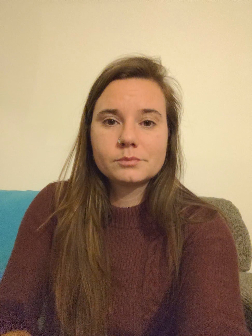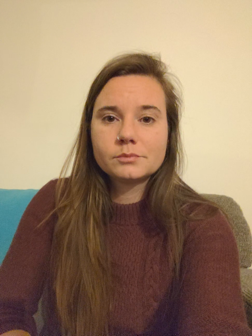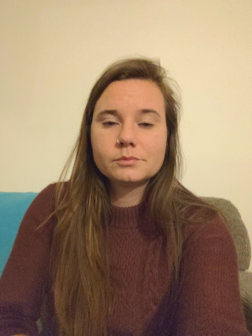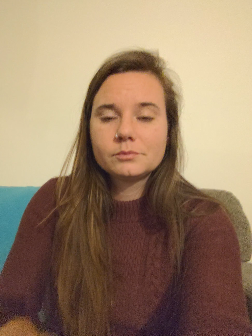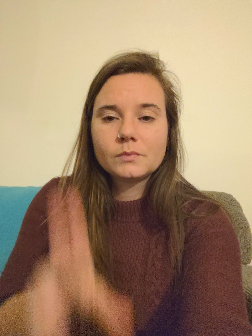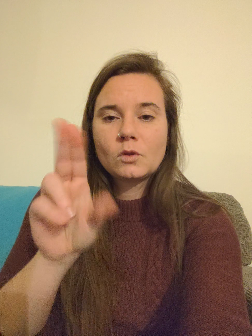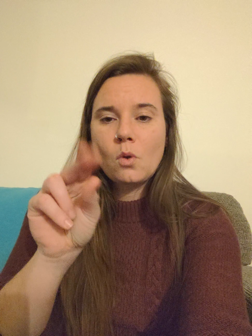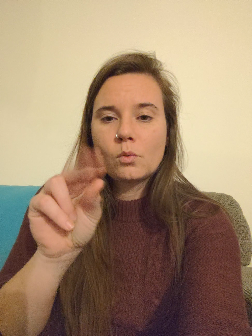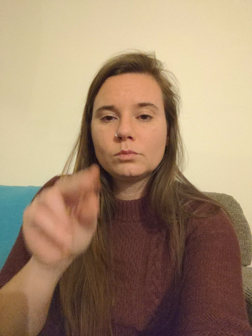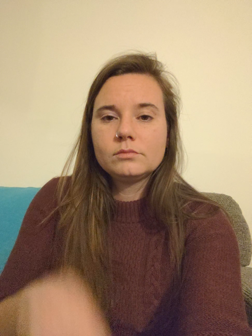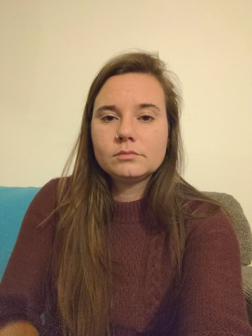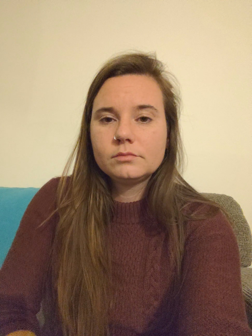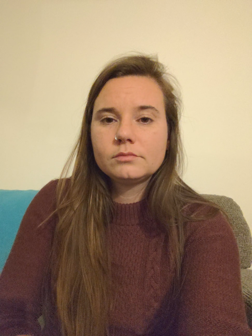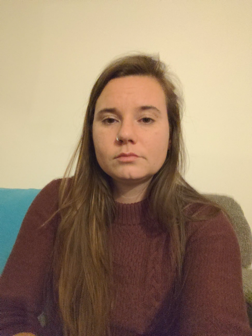no